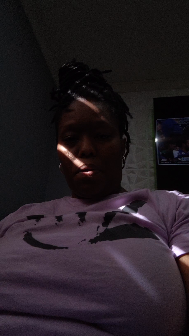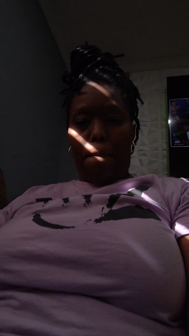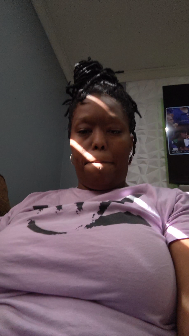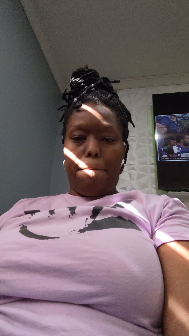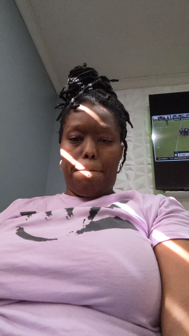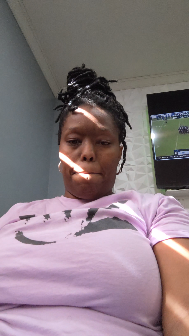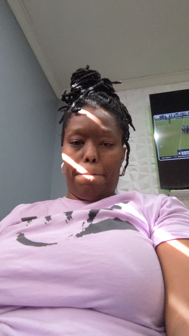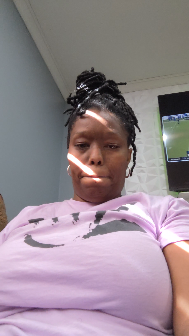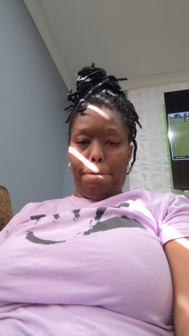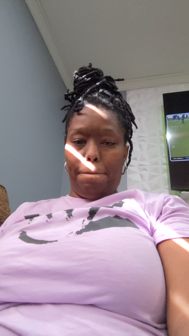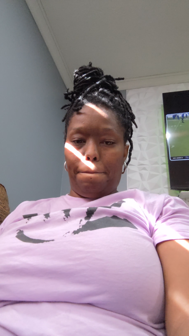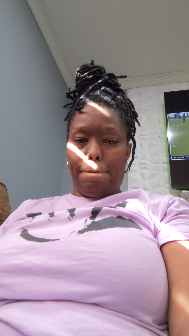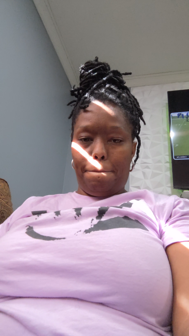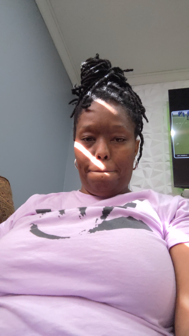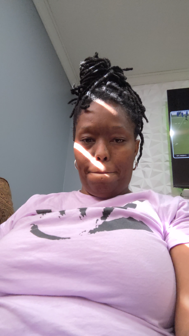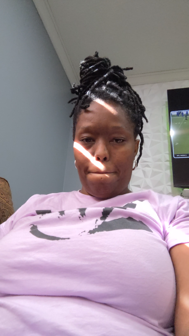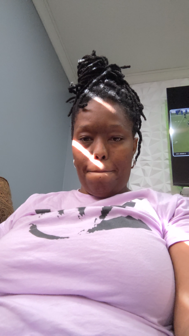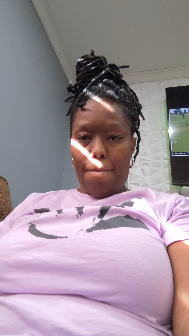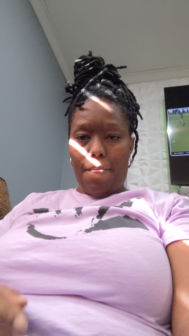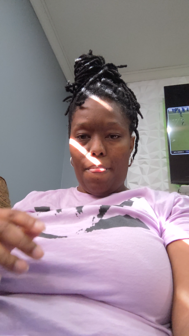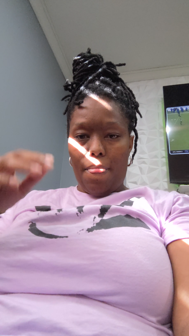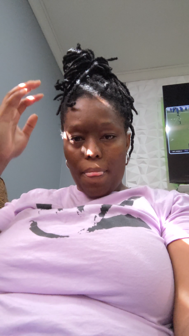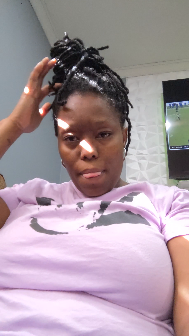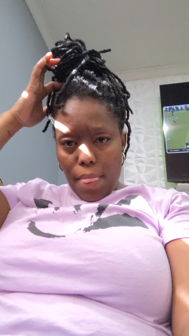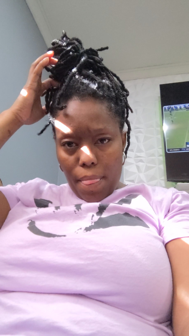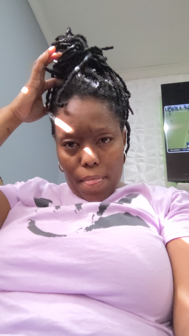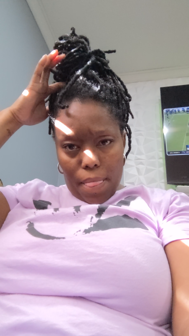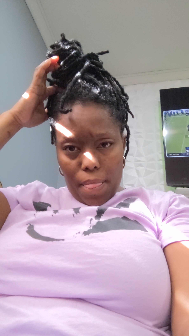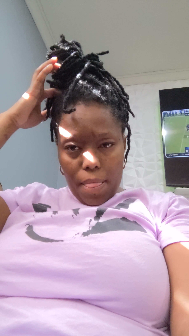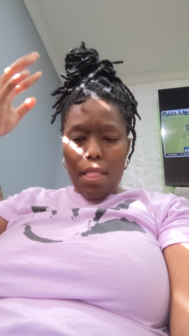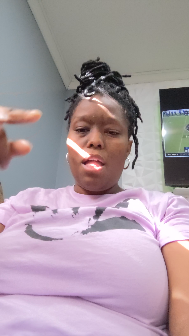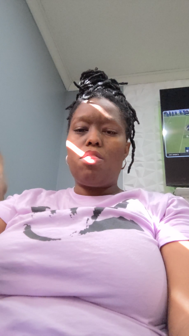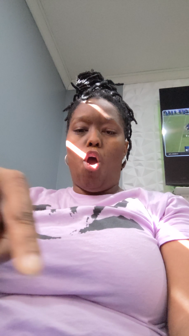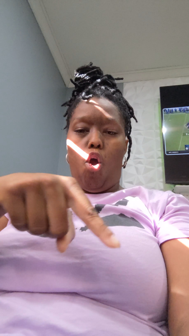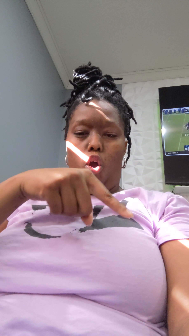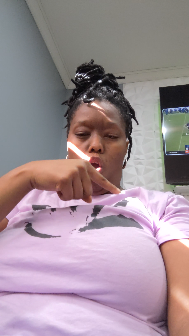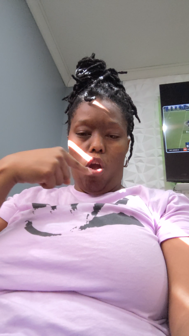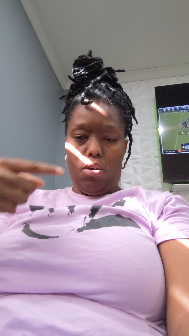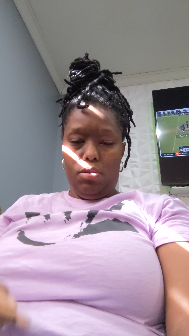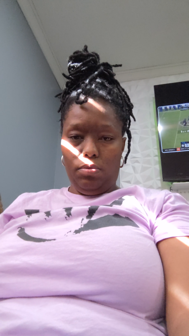long